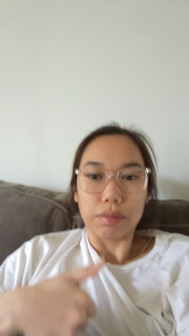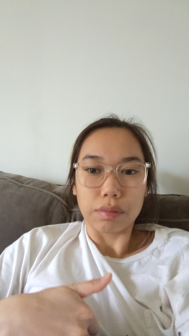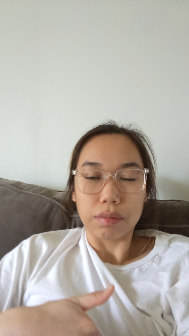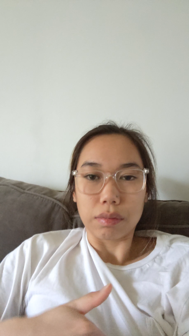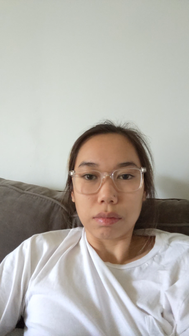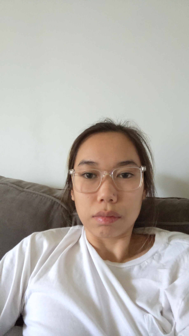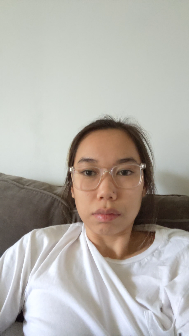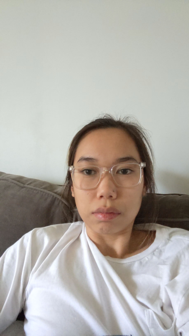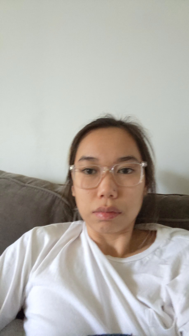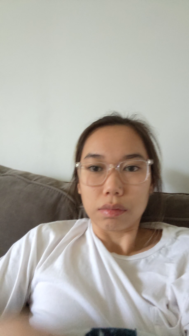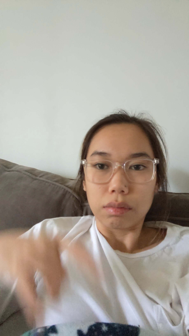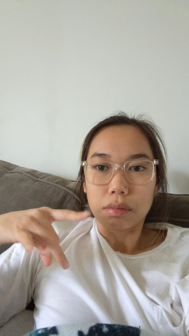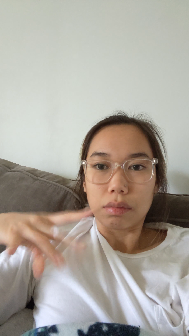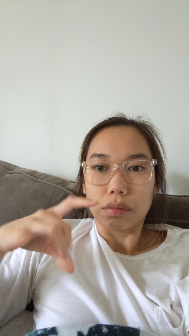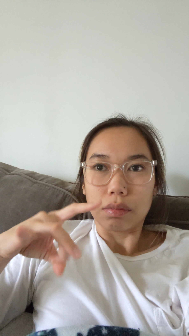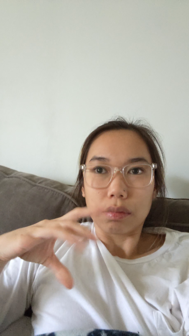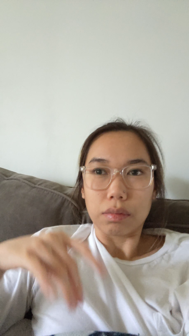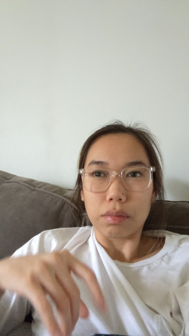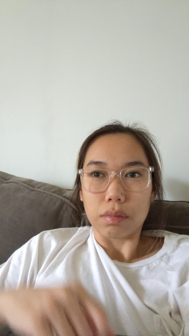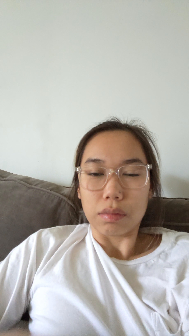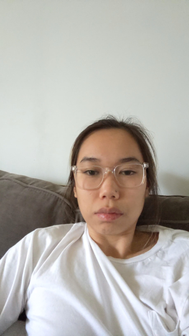pumpkin